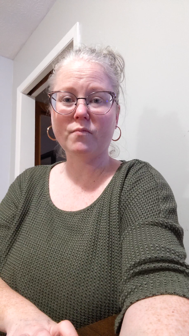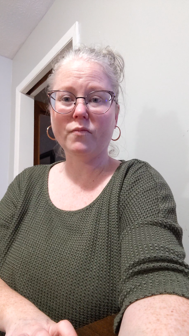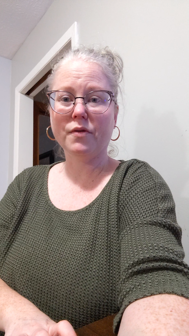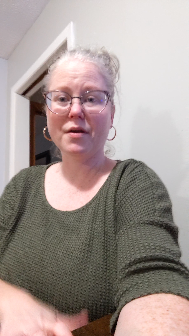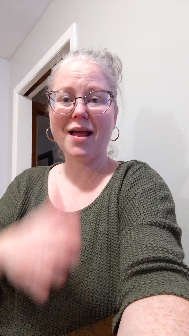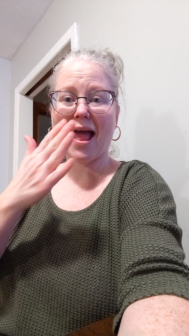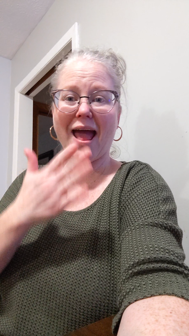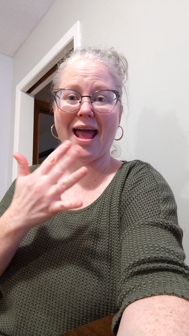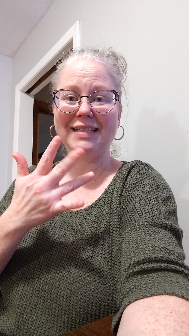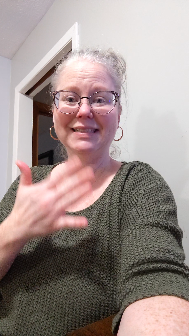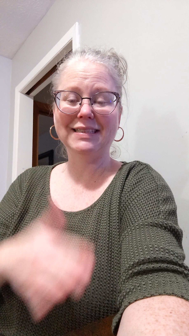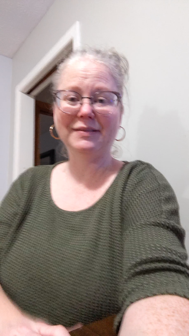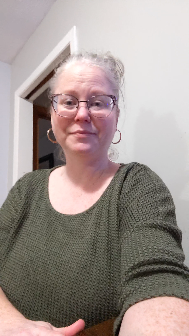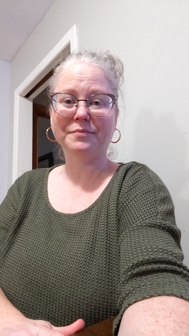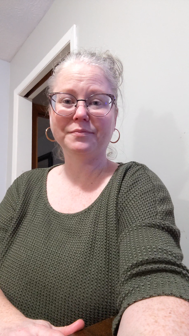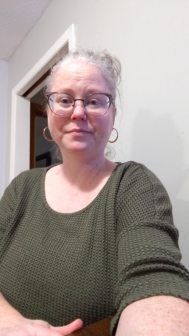hand